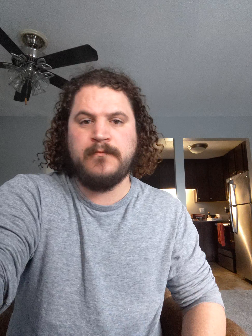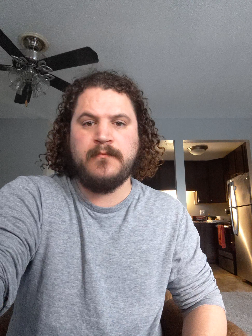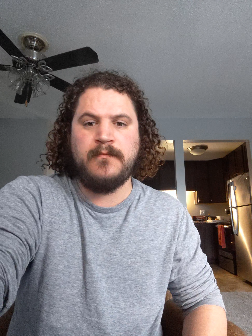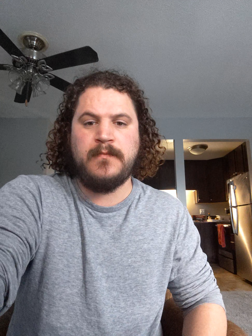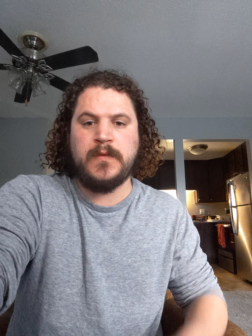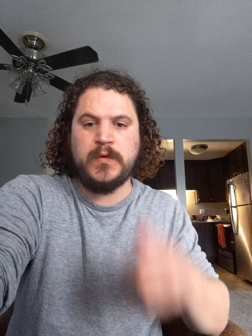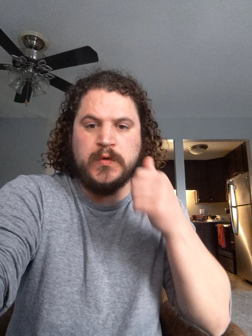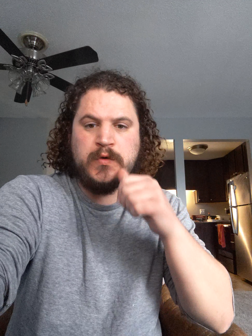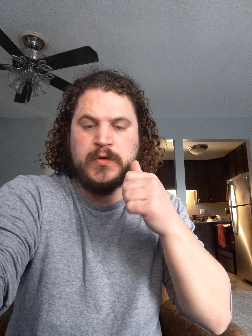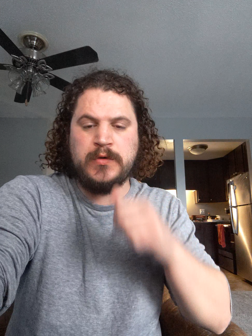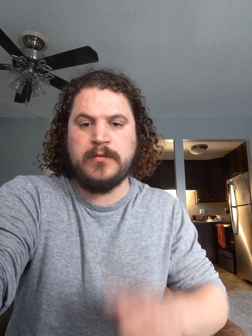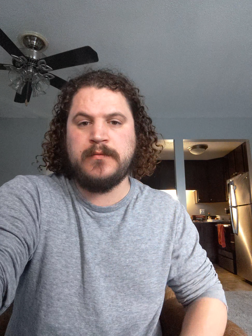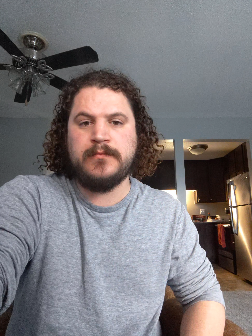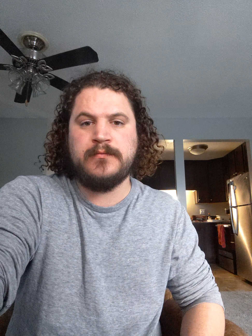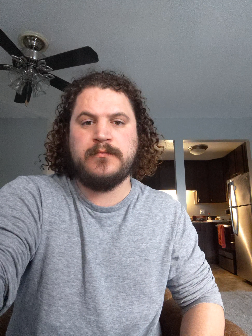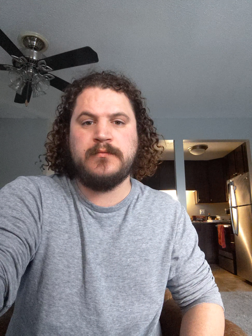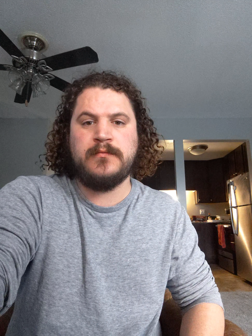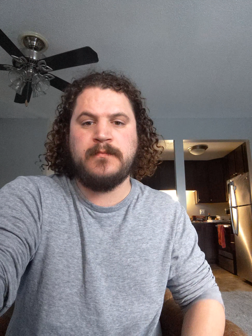girl